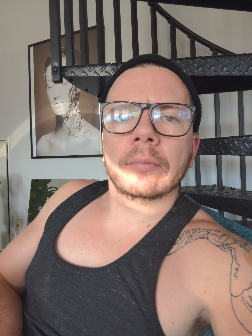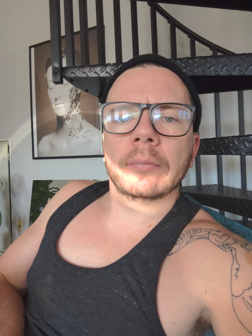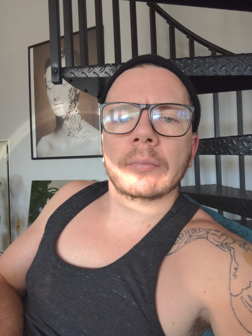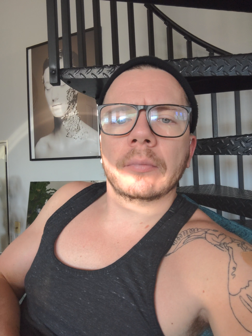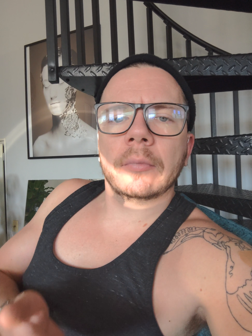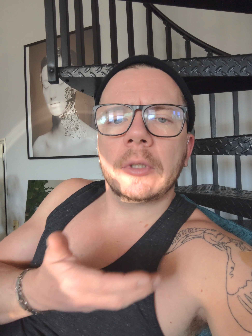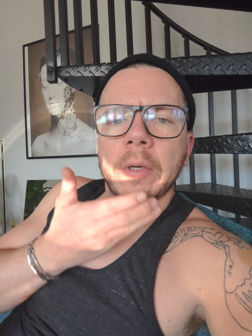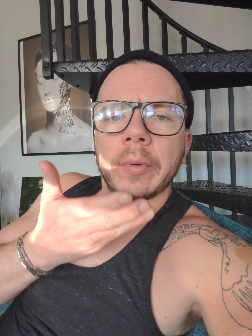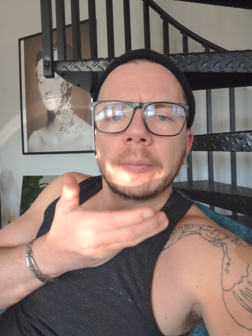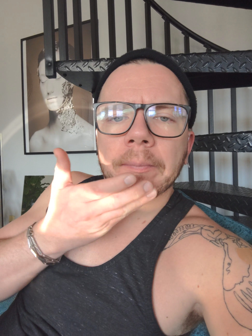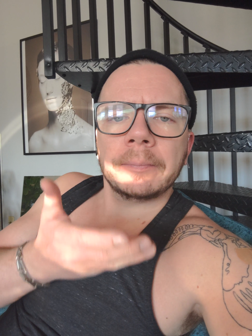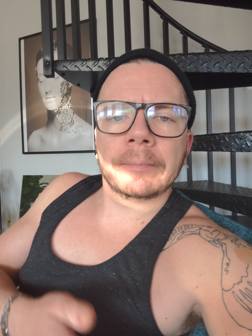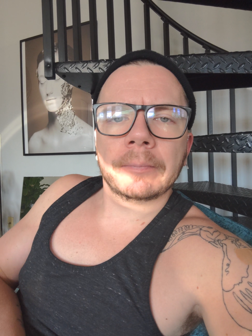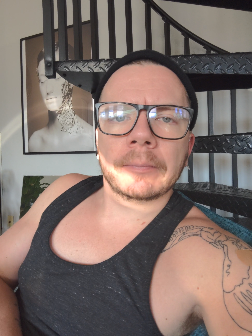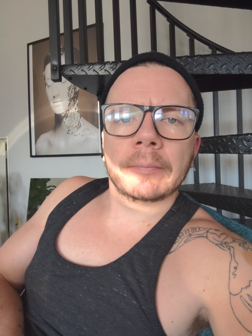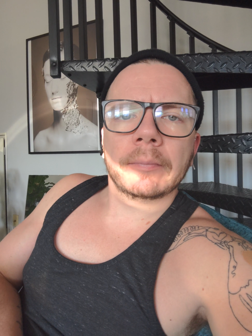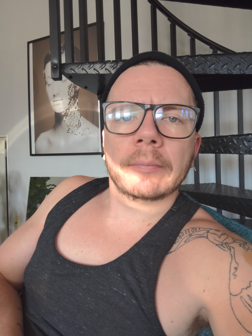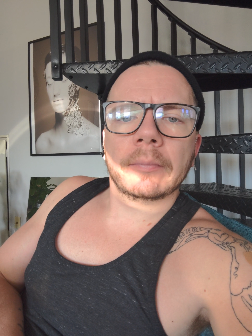cereal